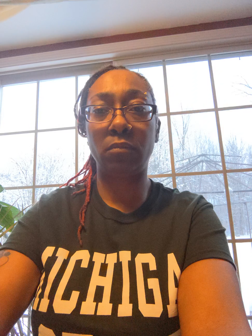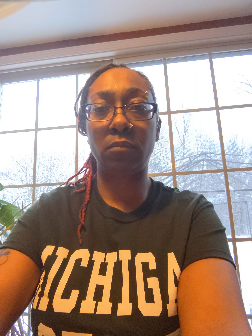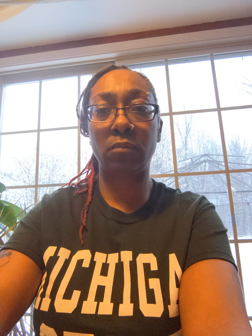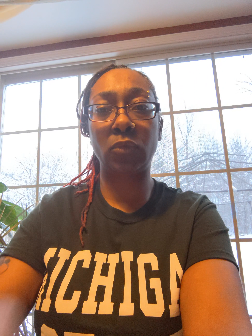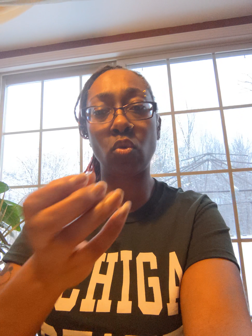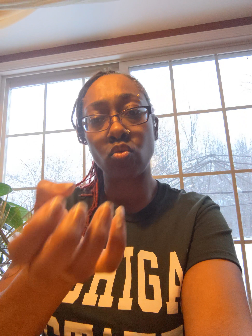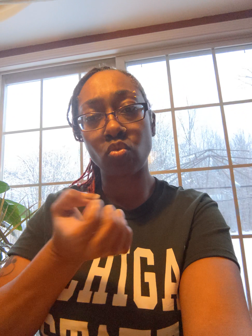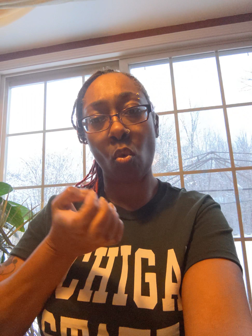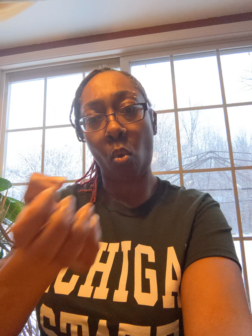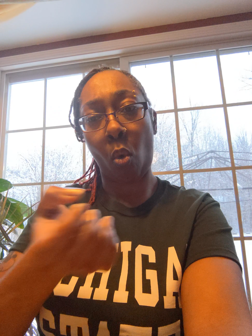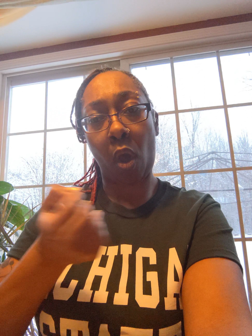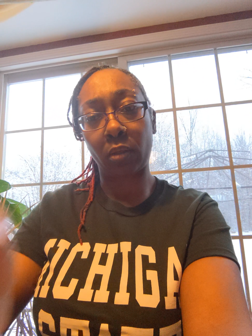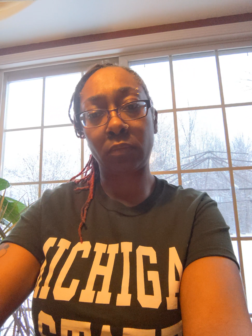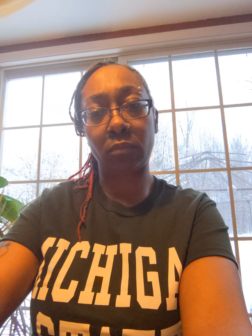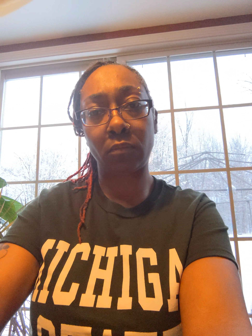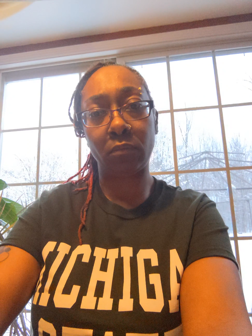drawer